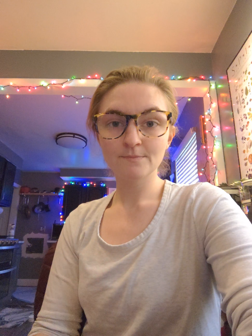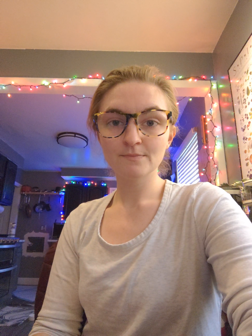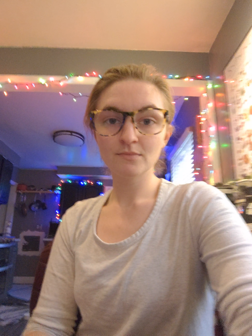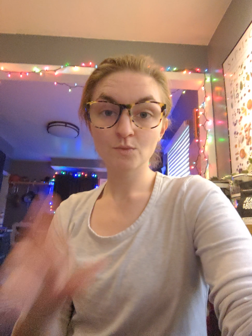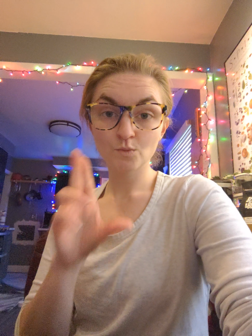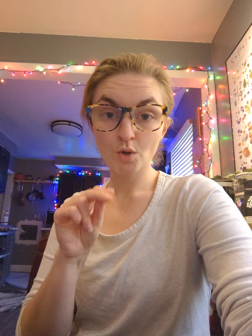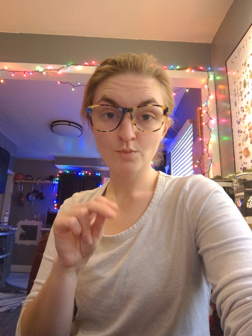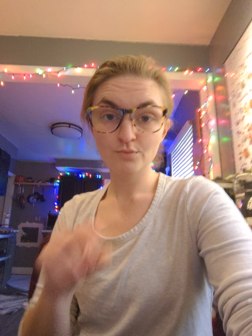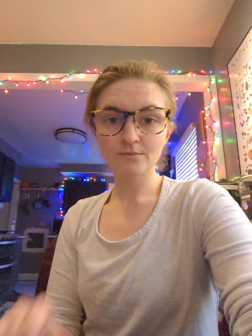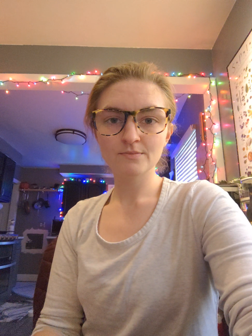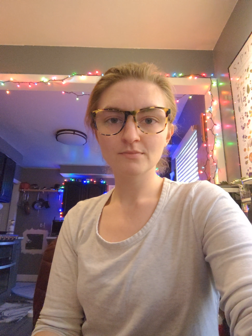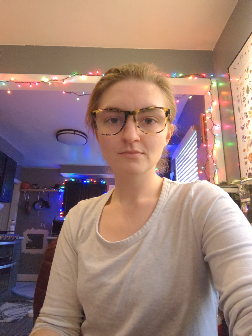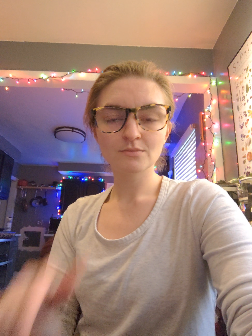no